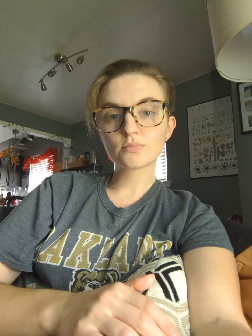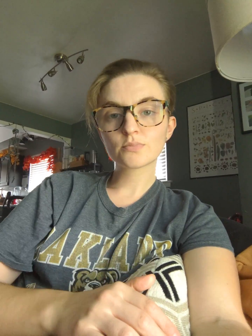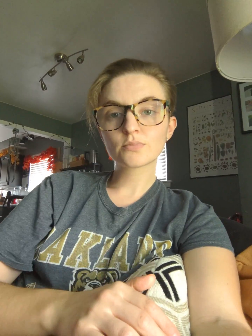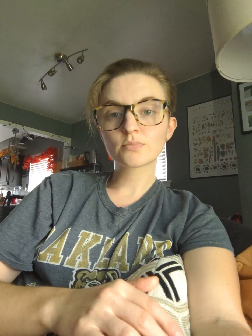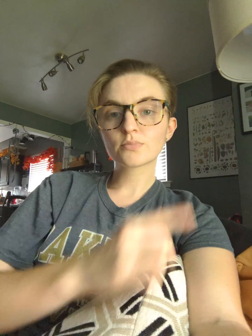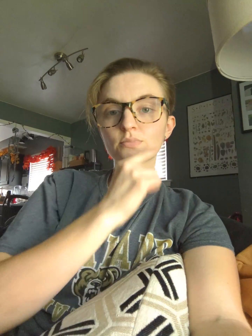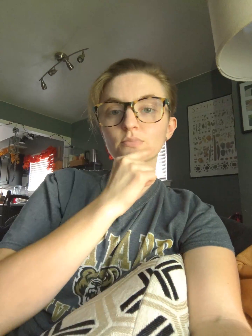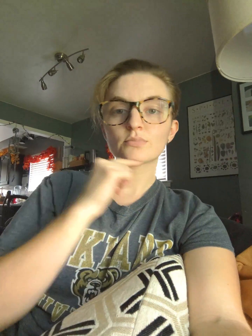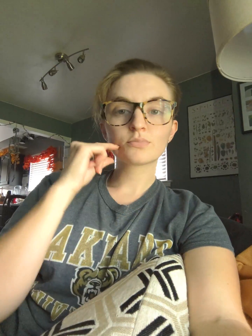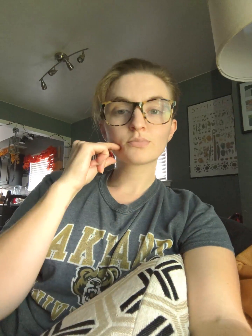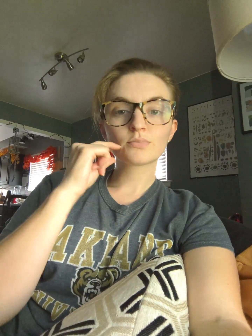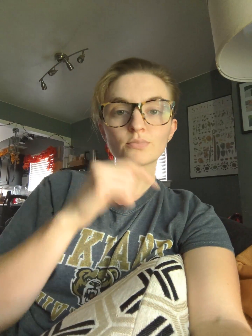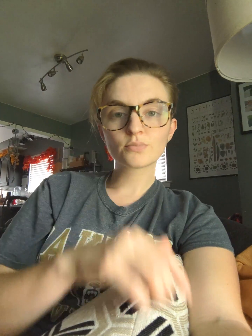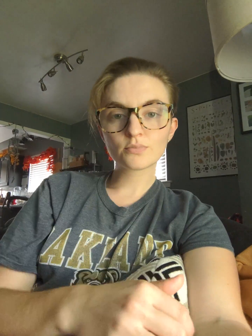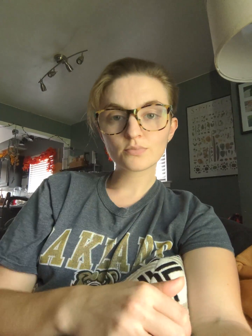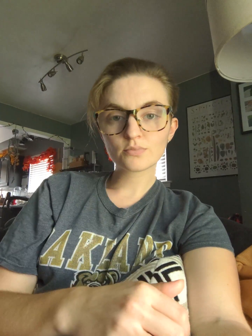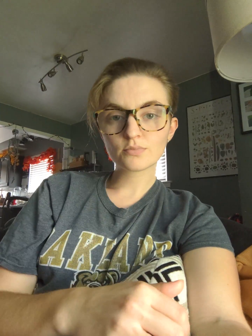glue